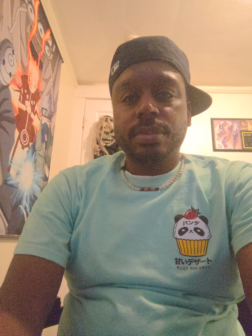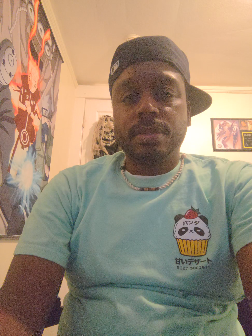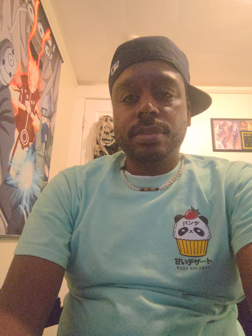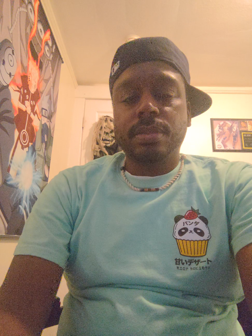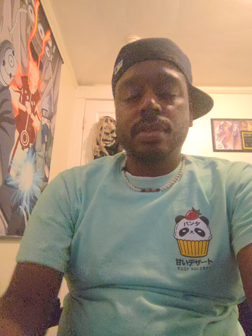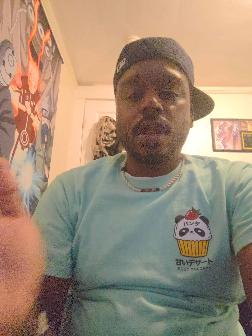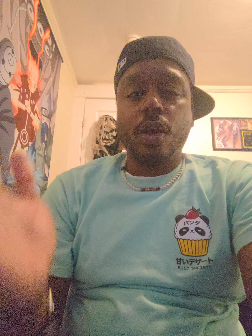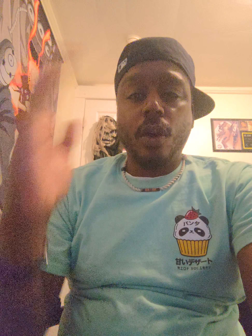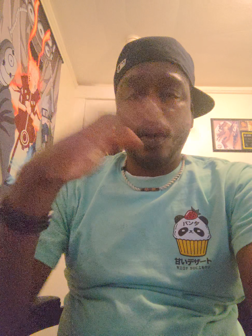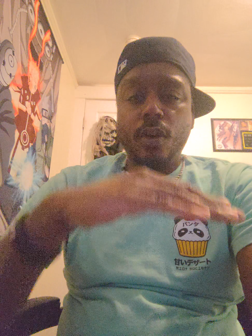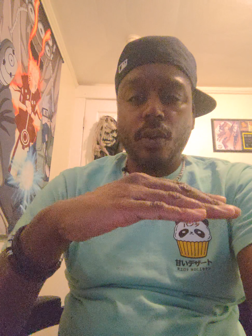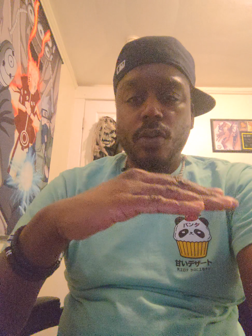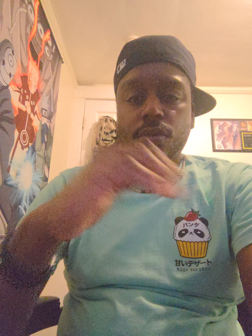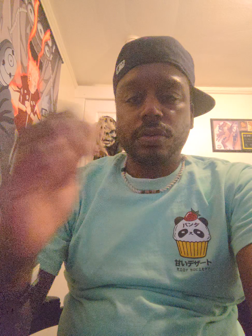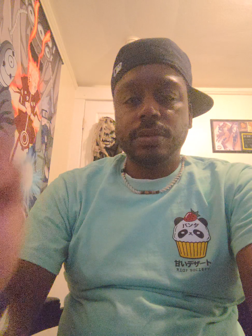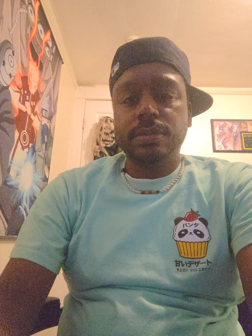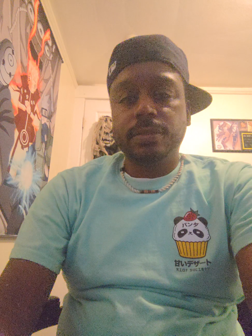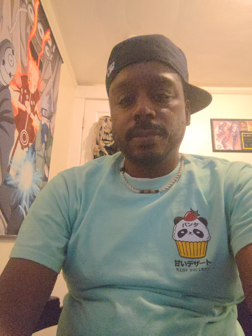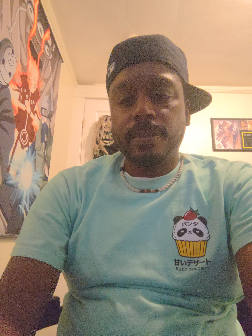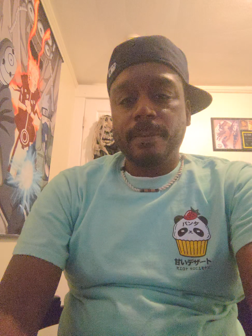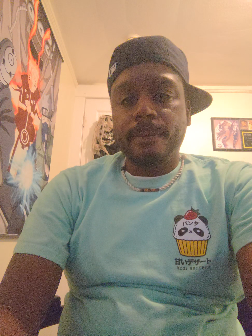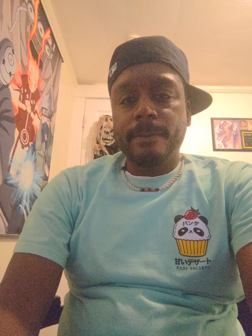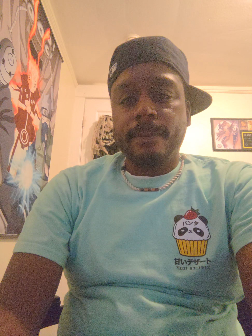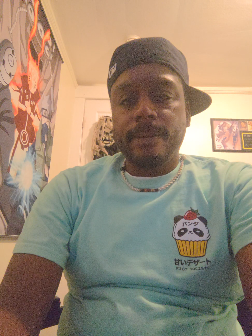on